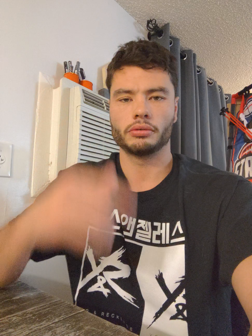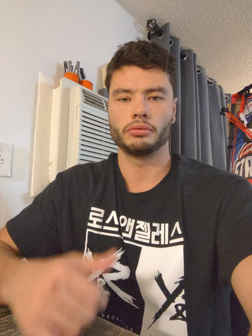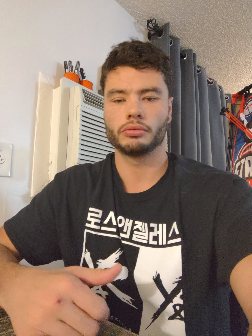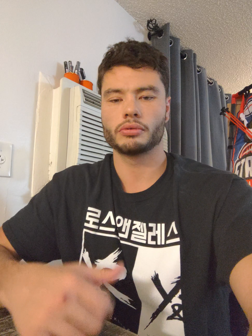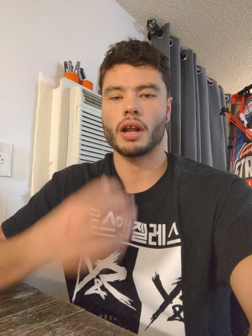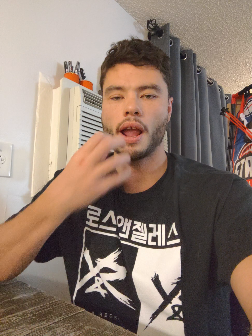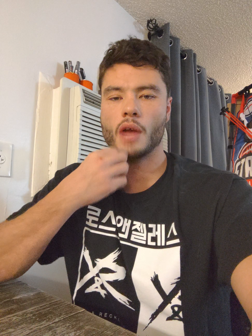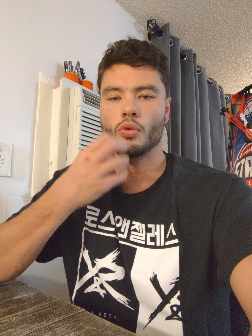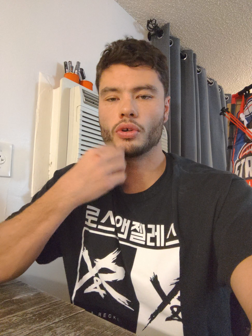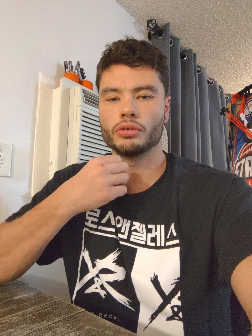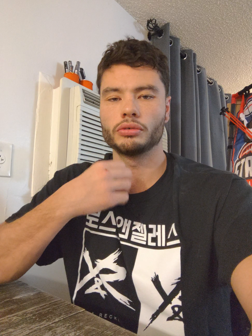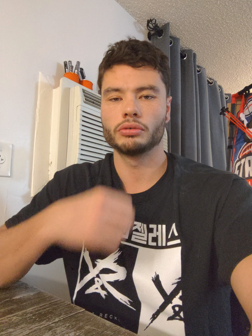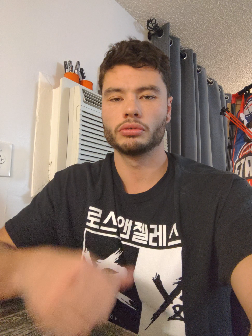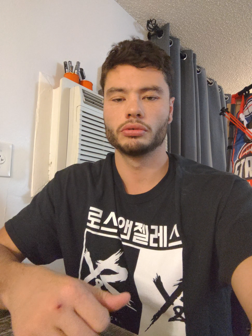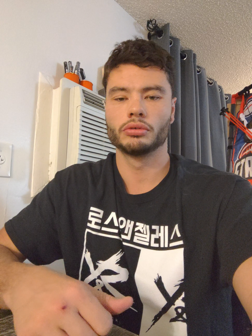underwear